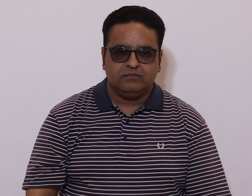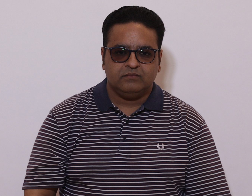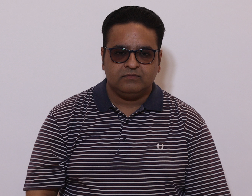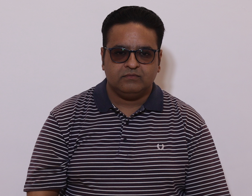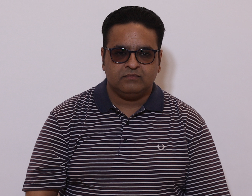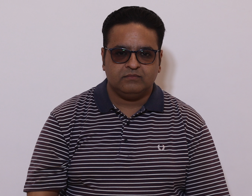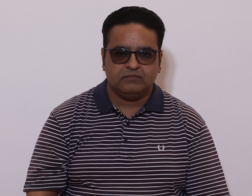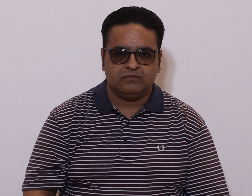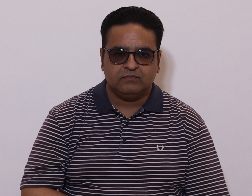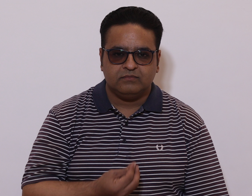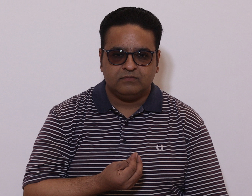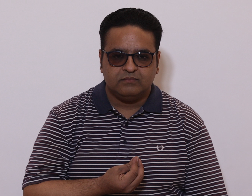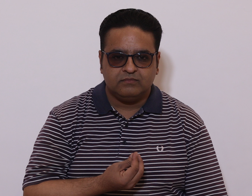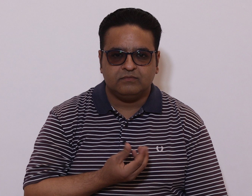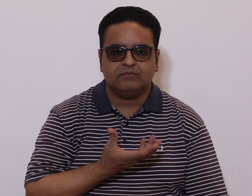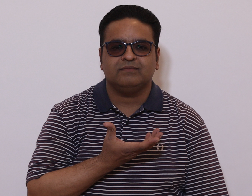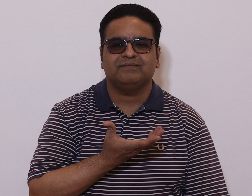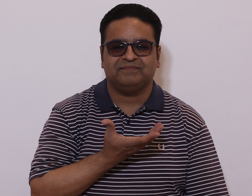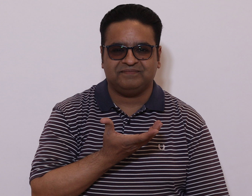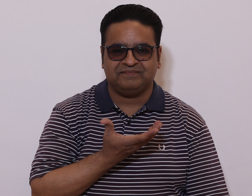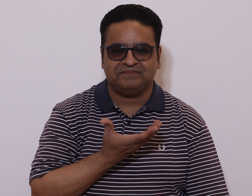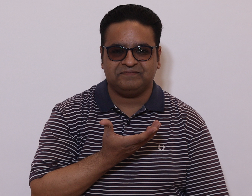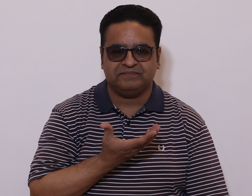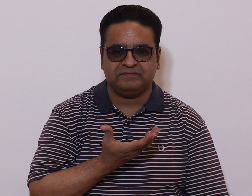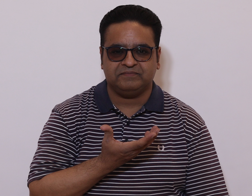glad